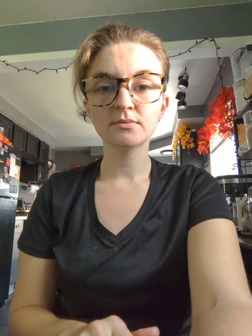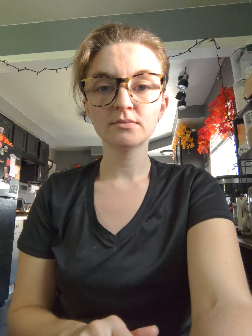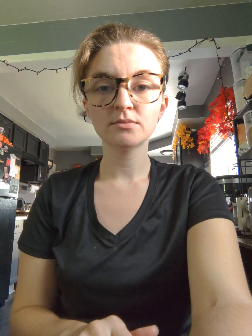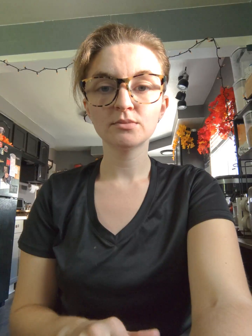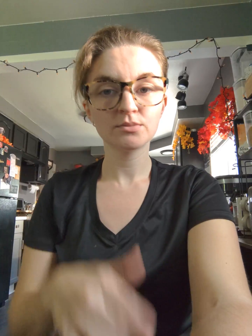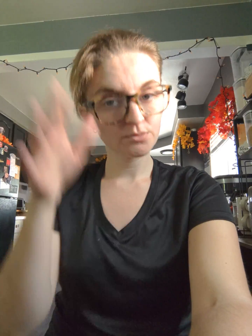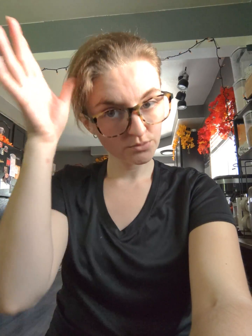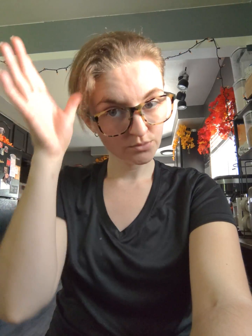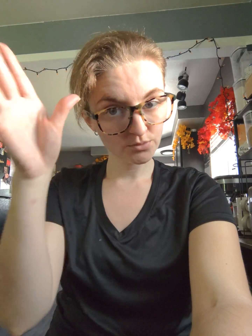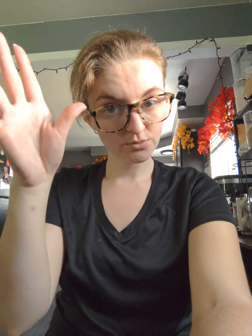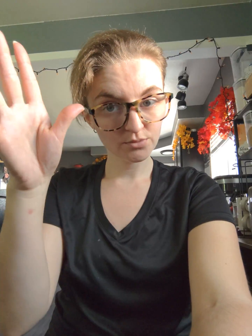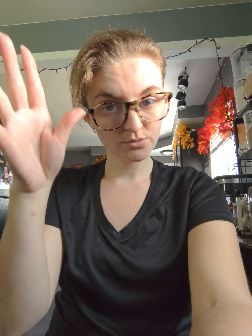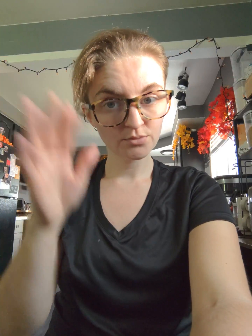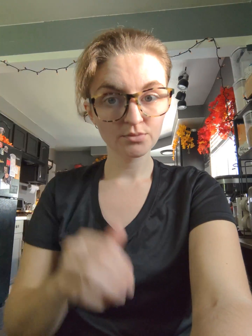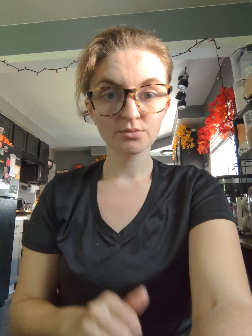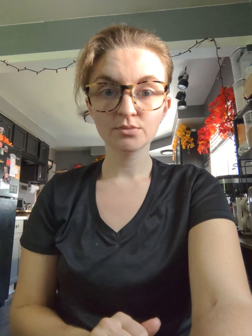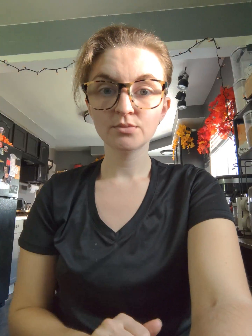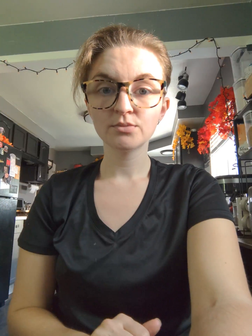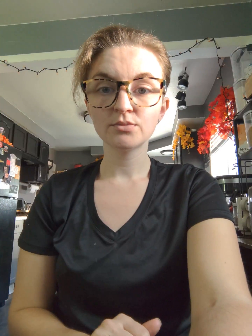deer